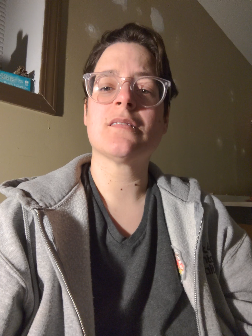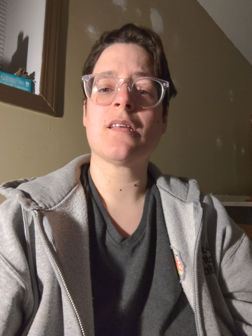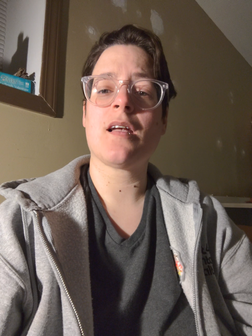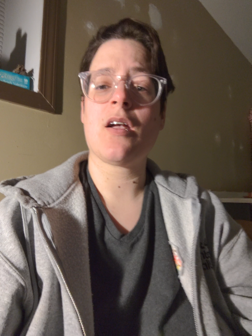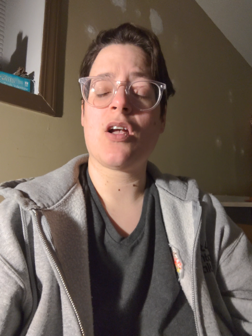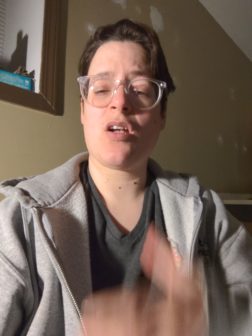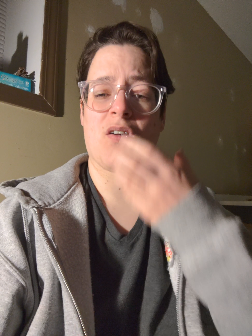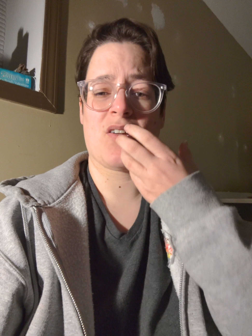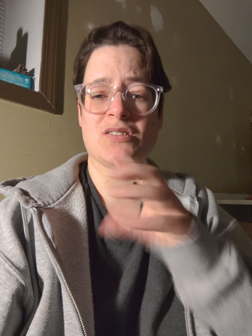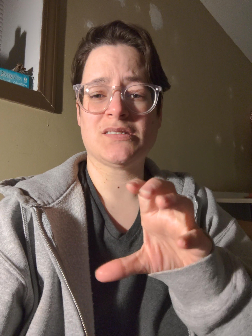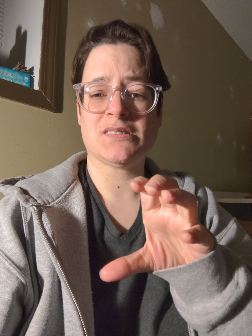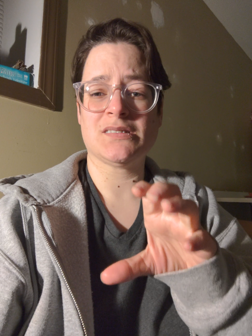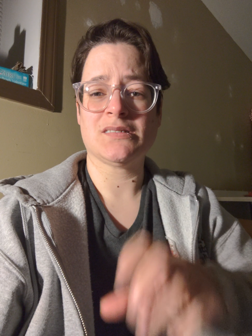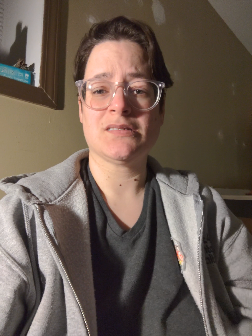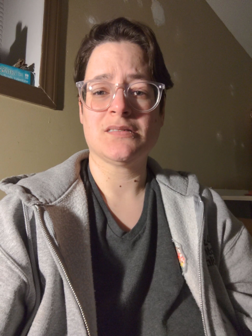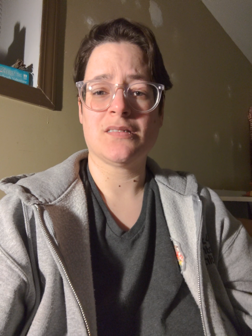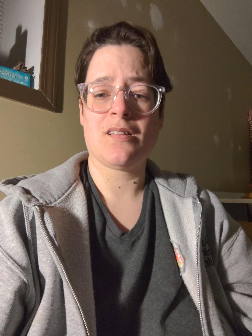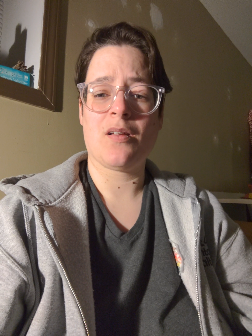hot